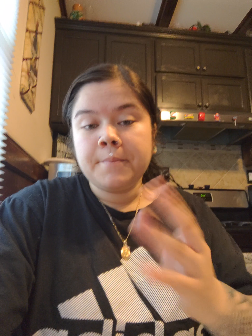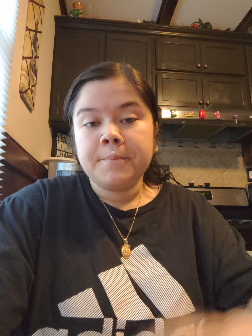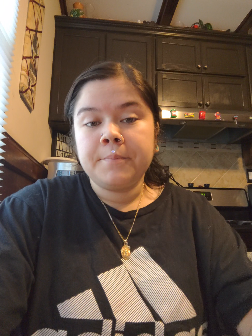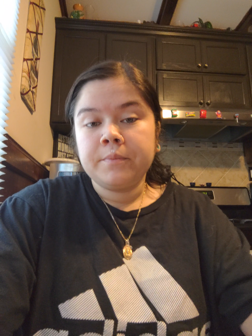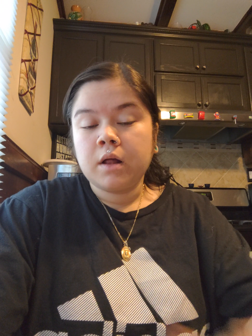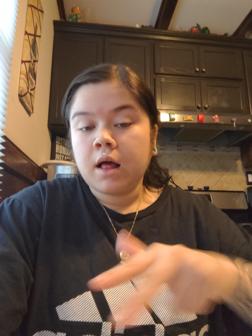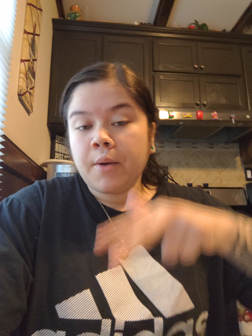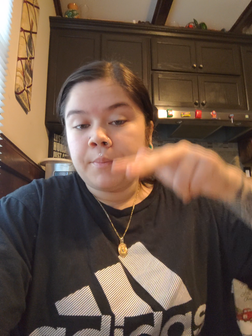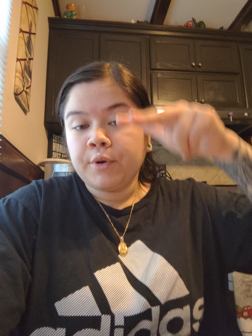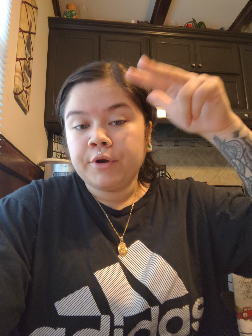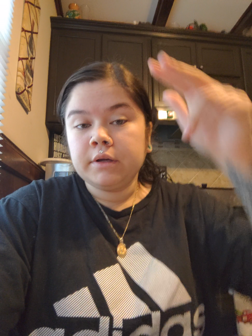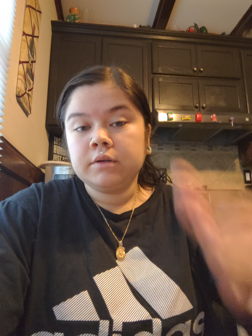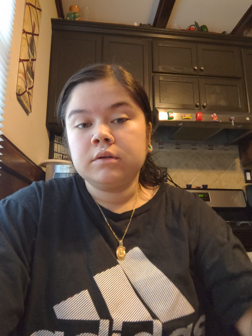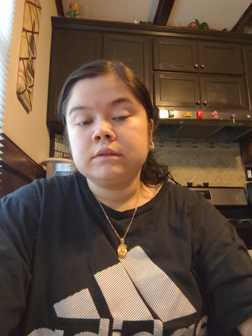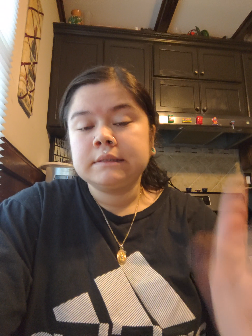helicopter